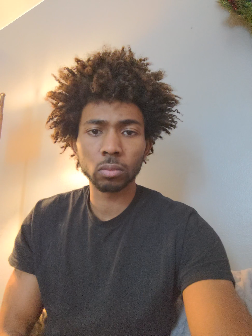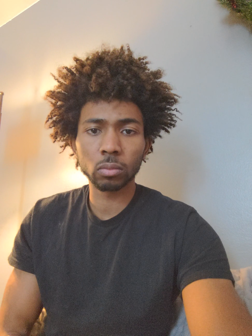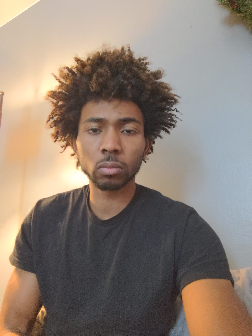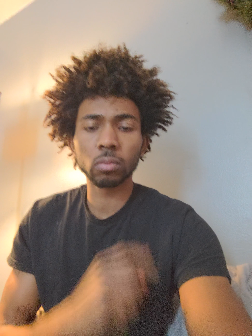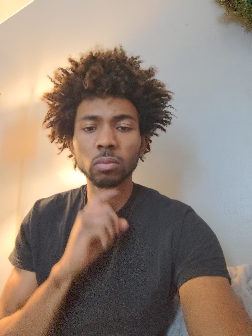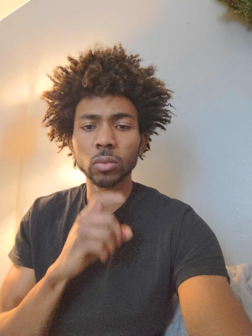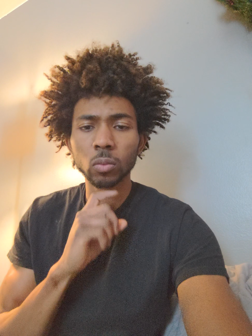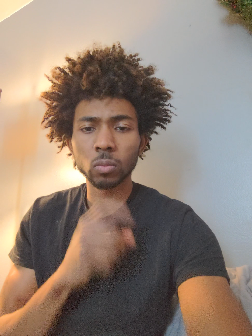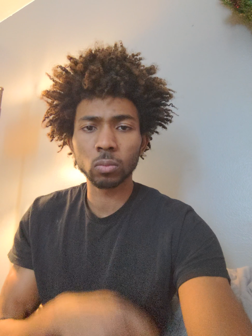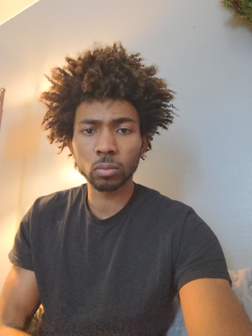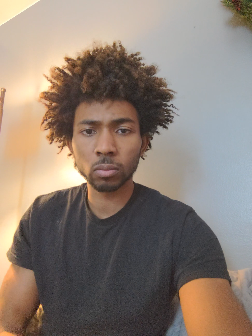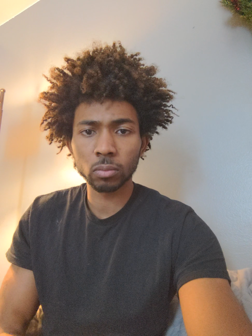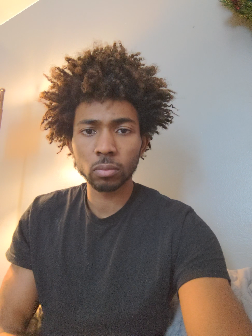garbage